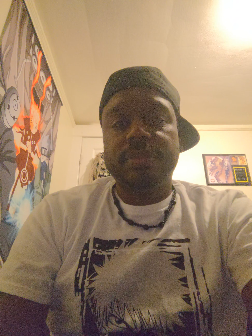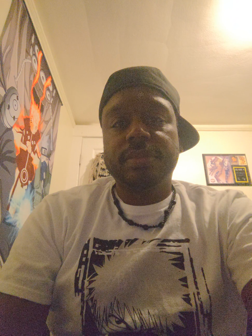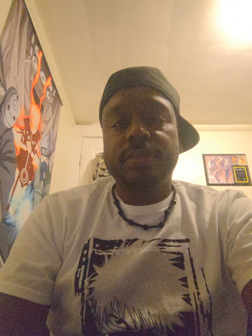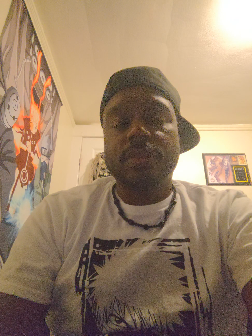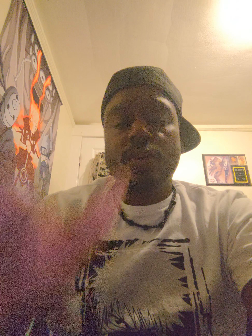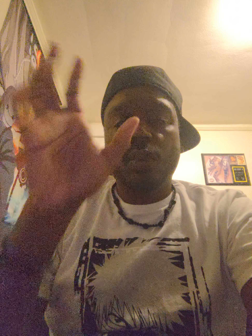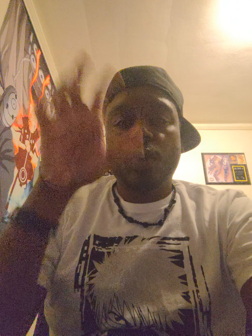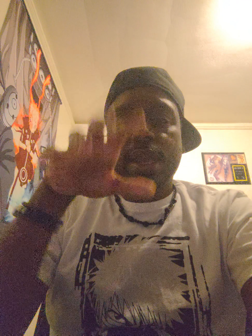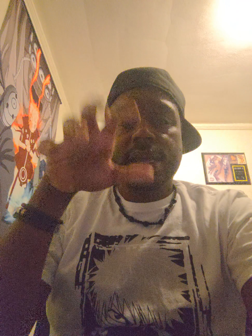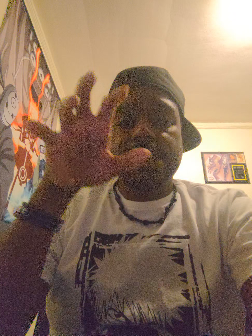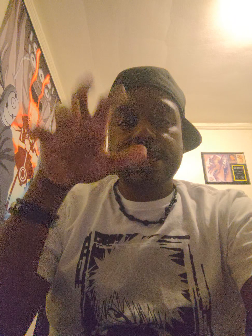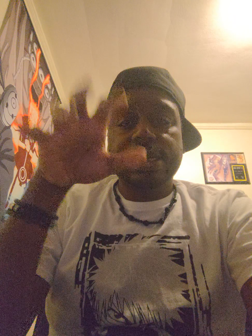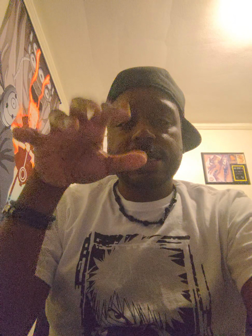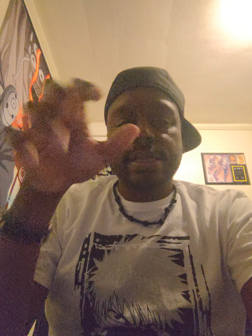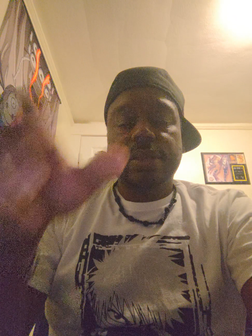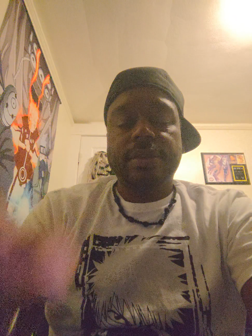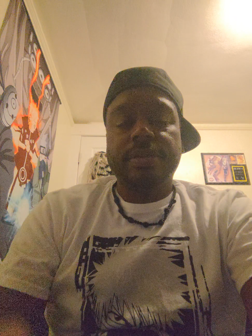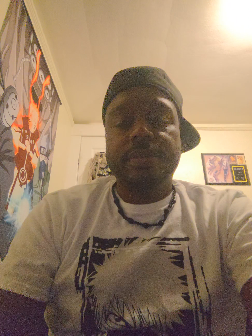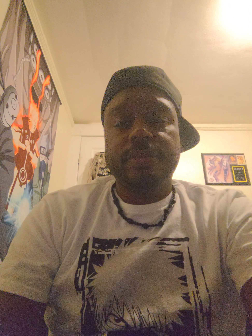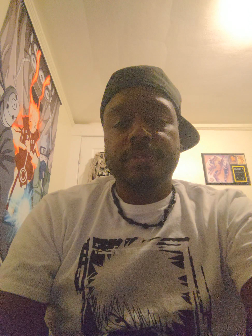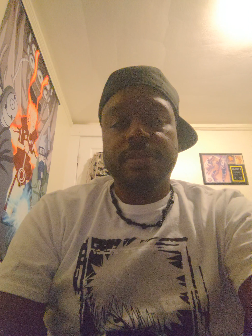rain